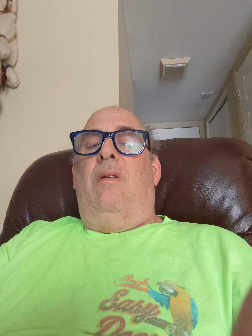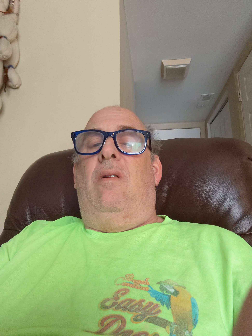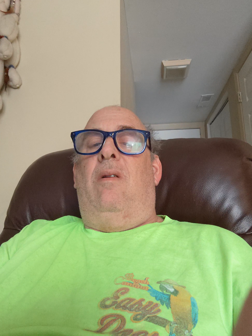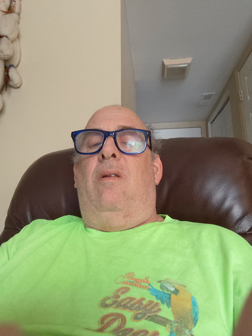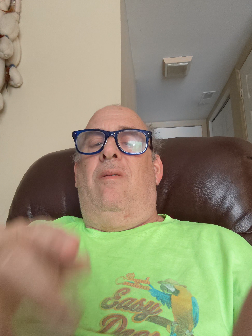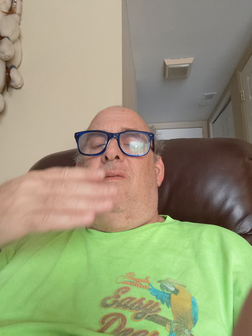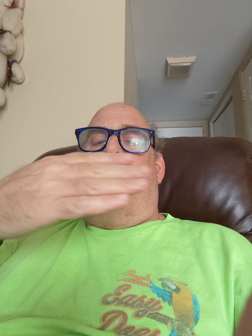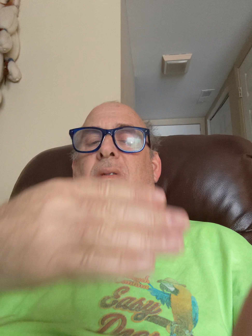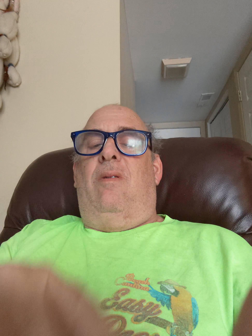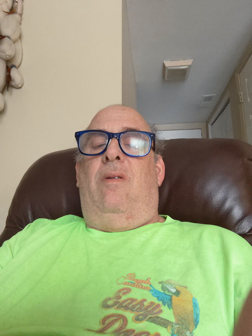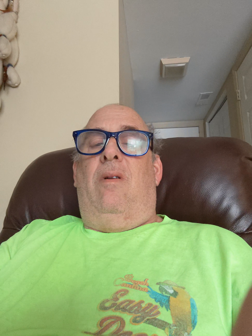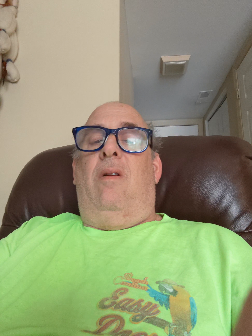fish